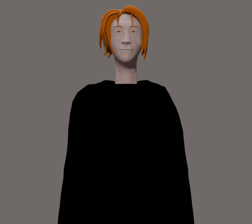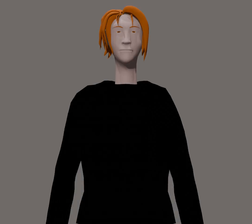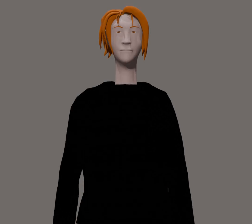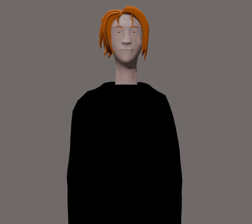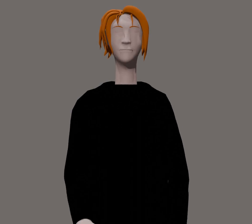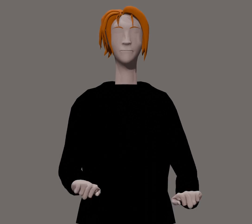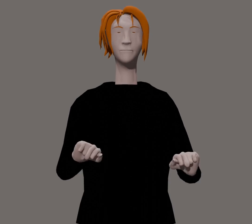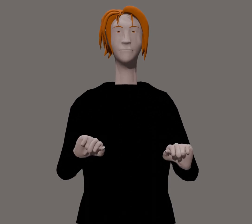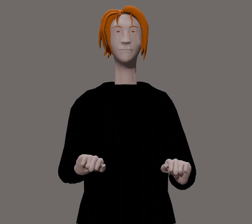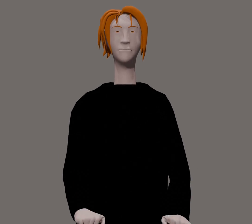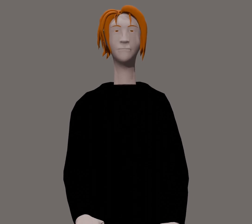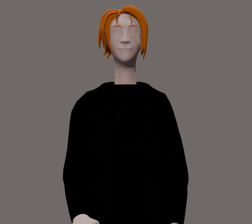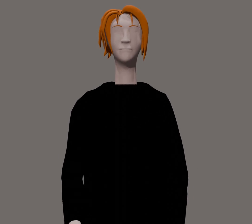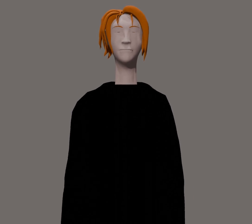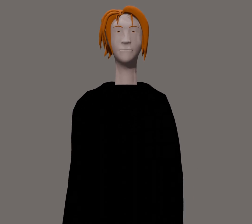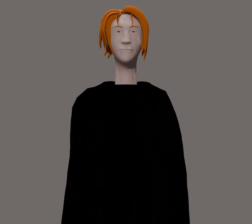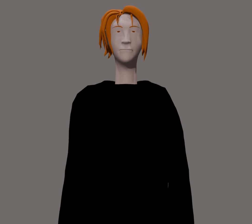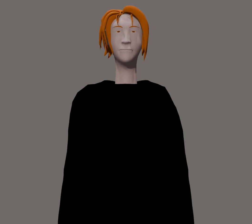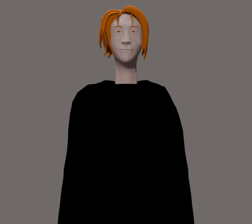Competent